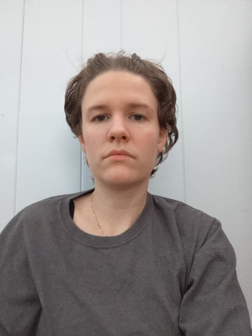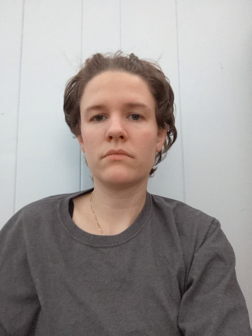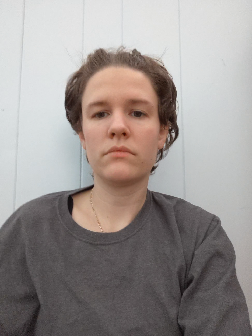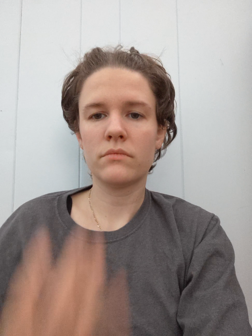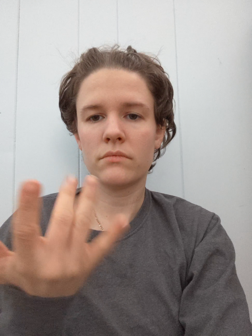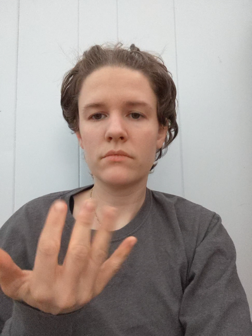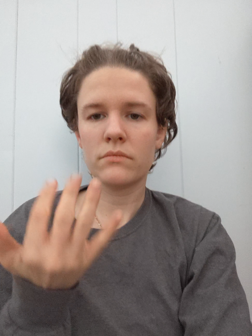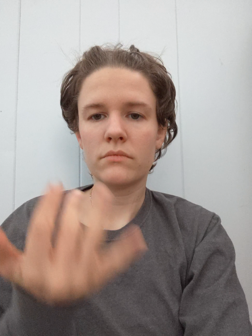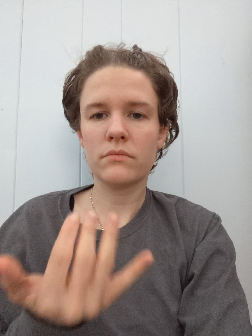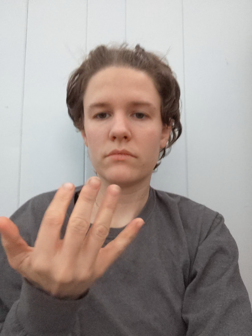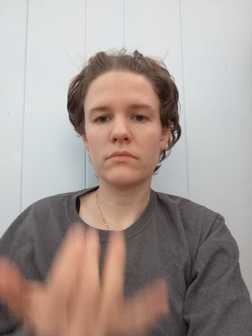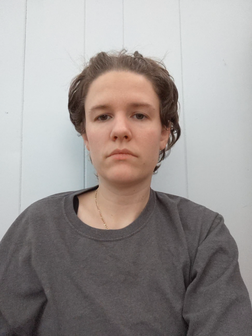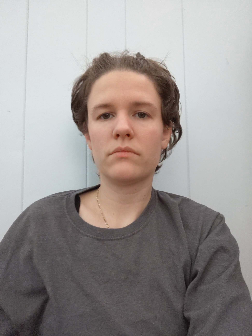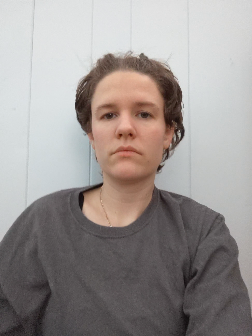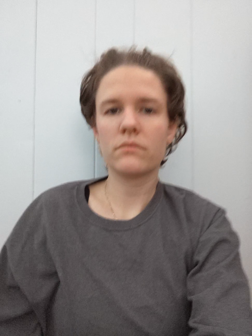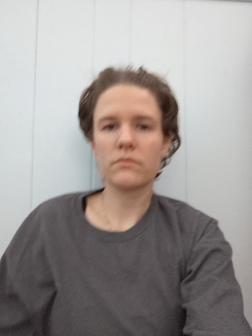wait